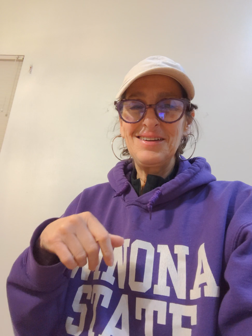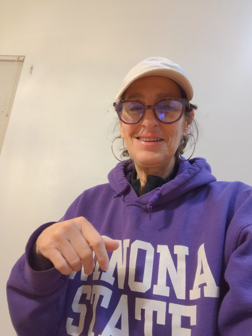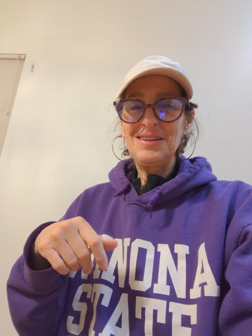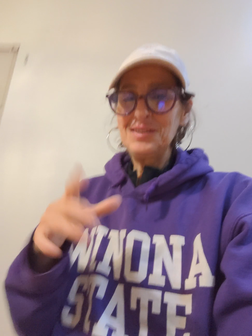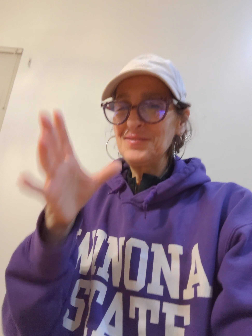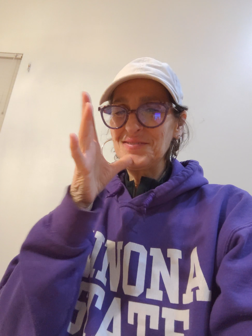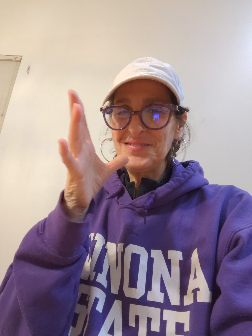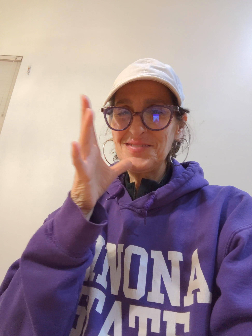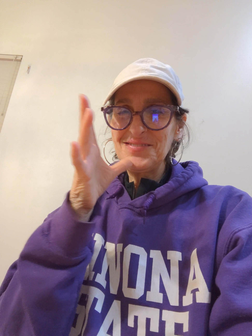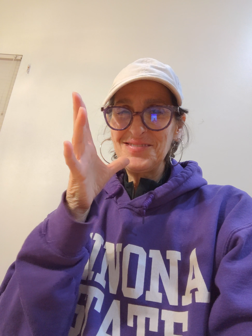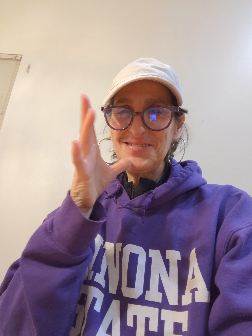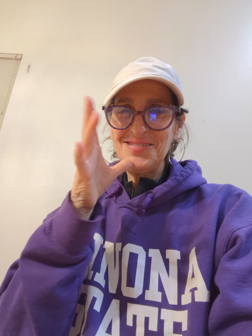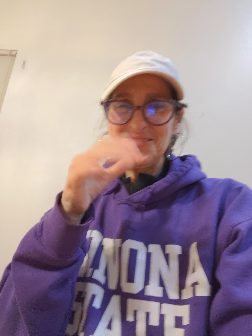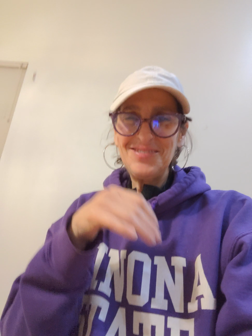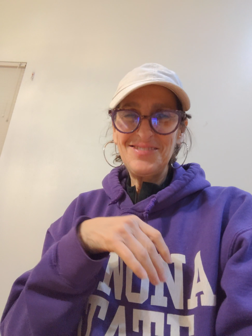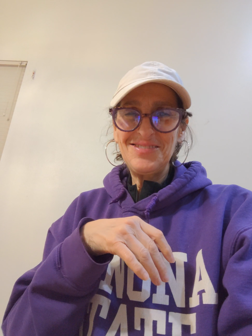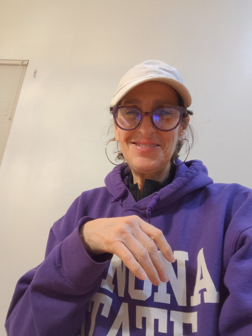mom